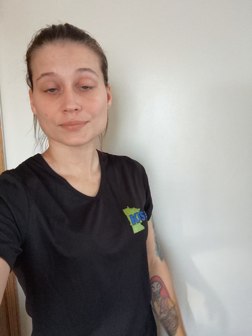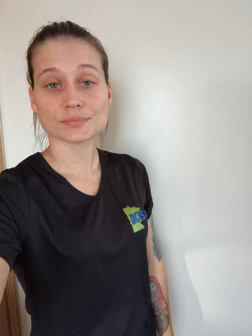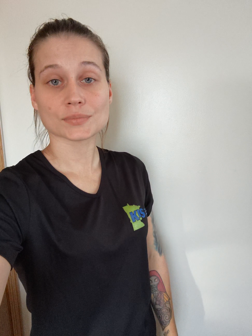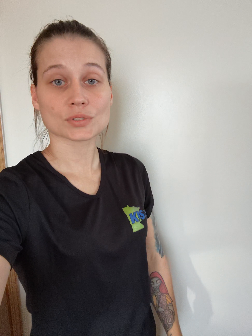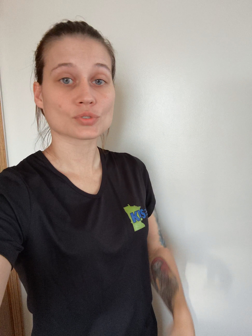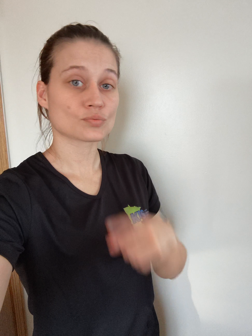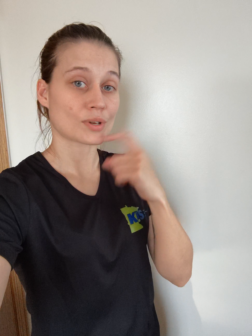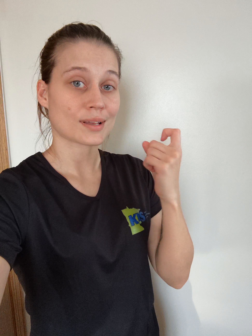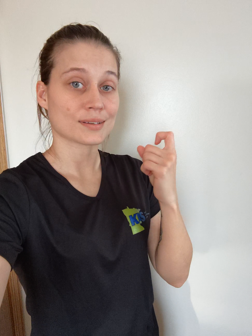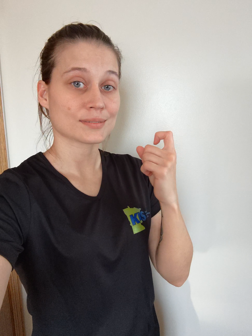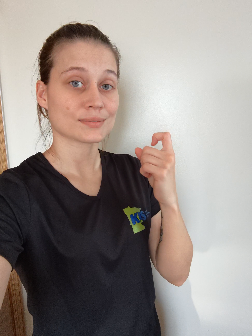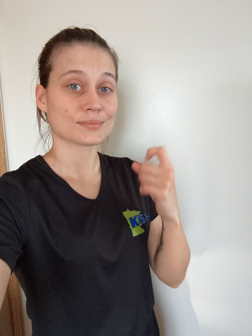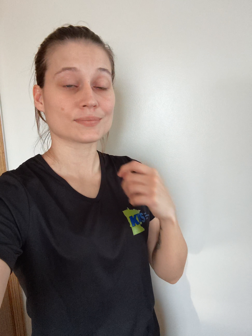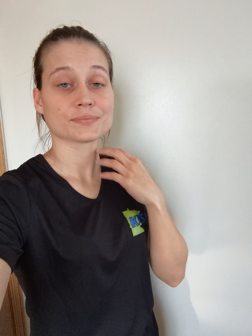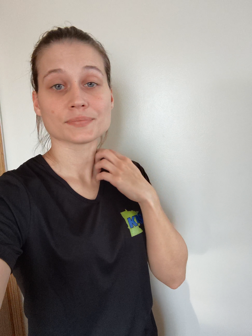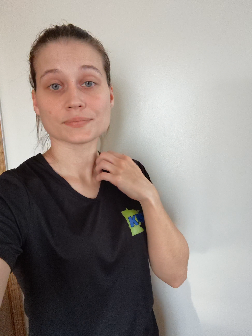dry